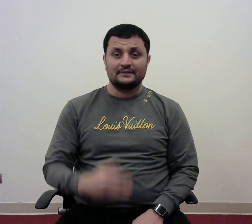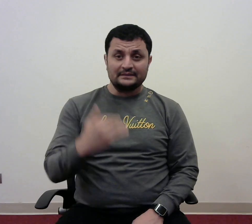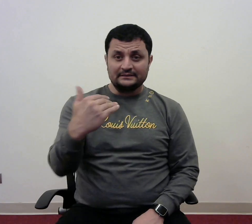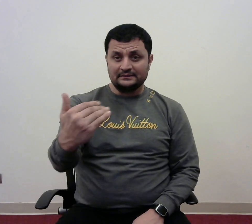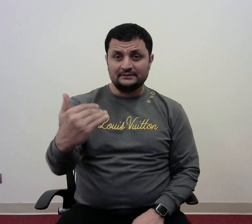sizin